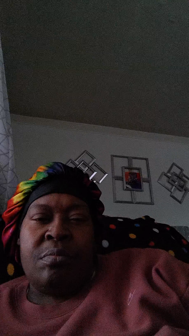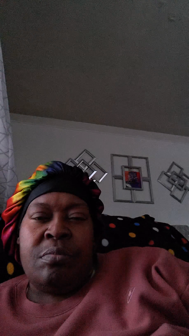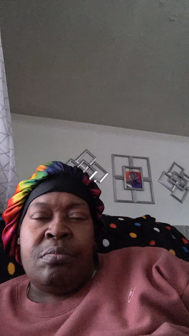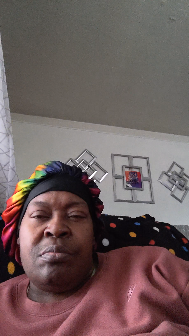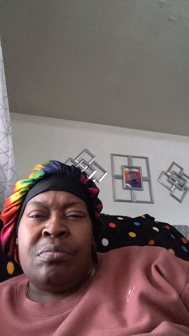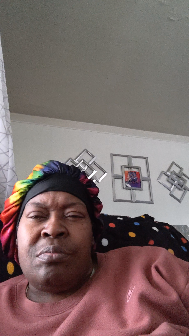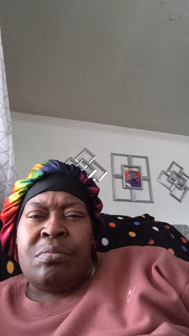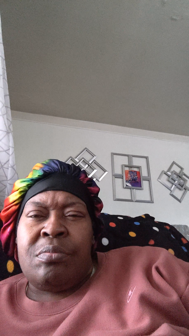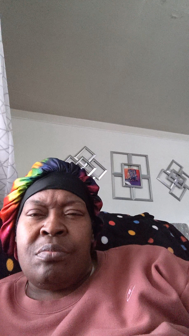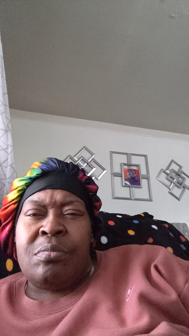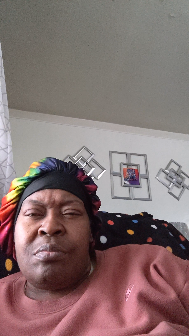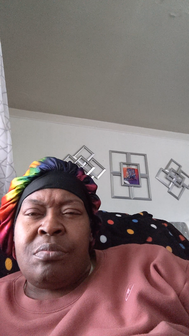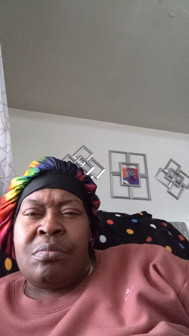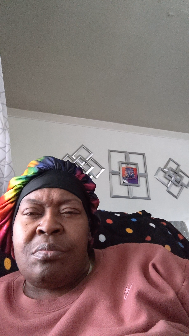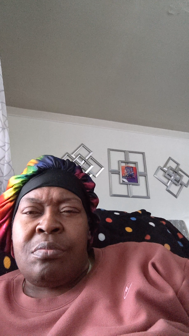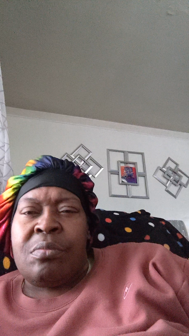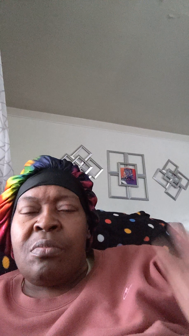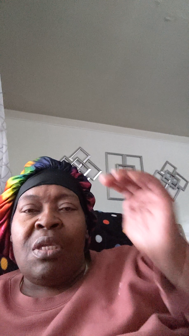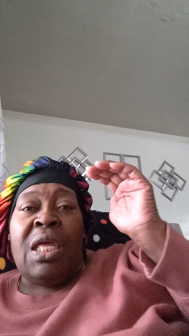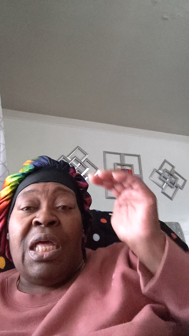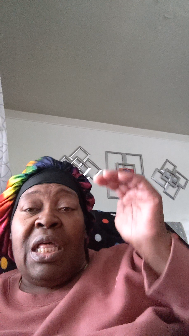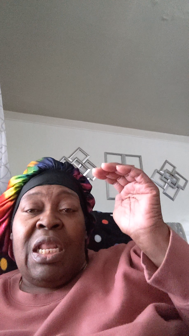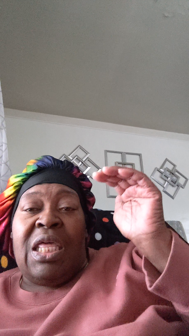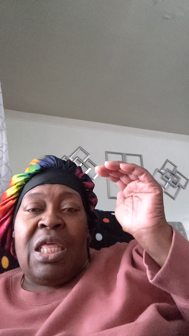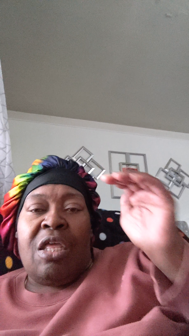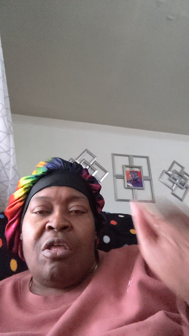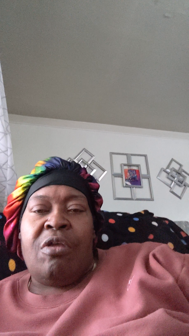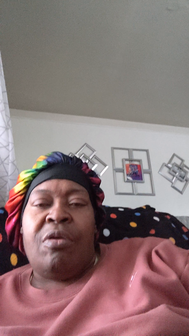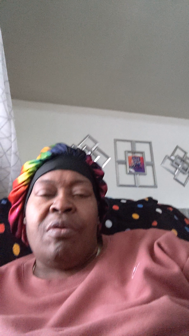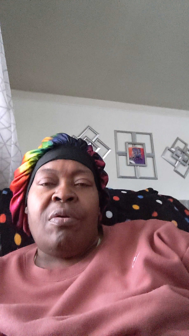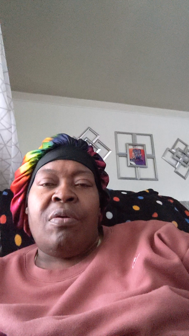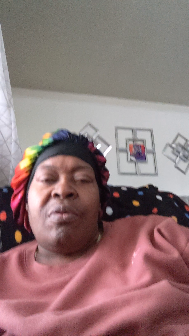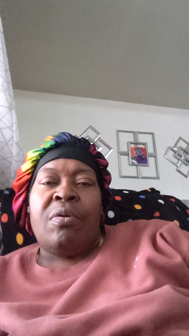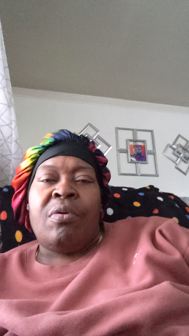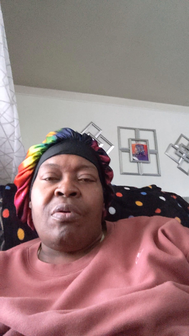little